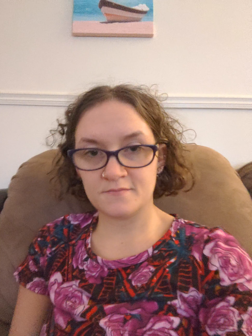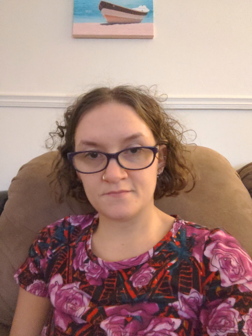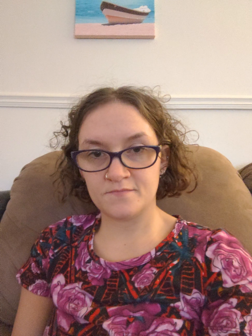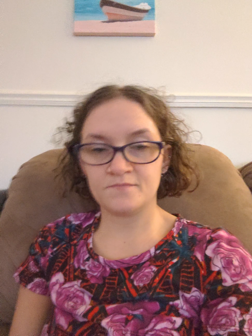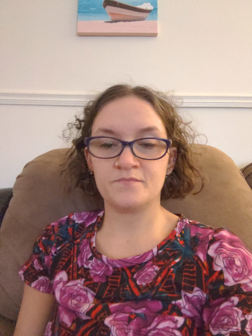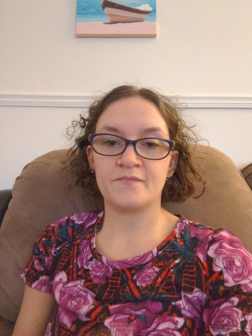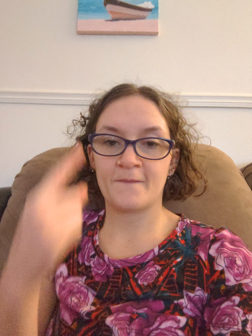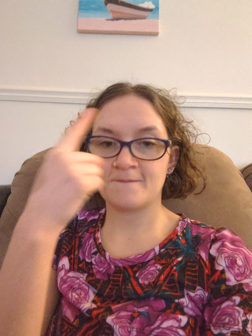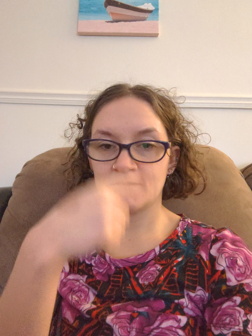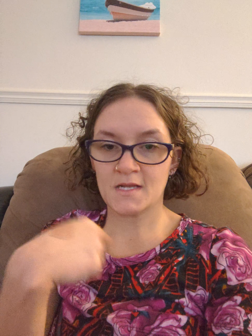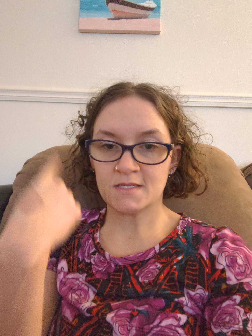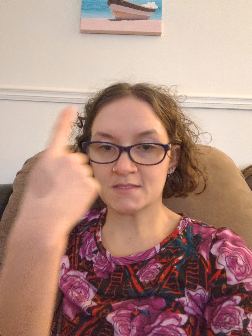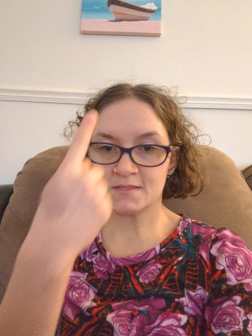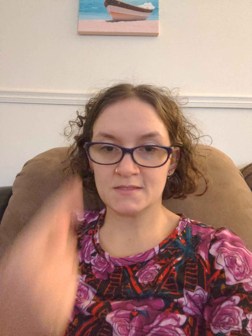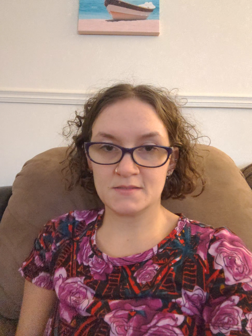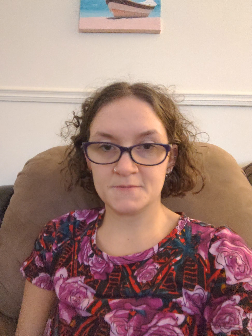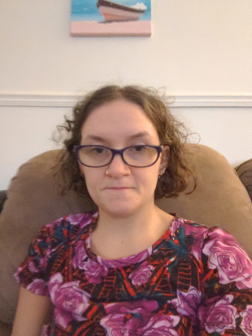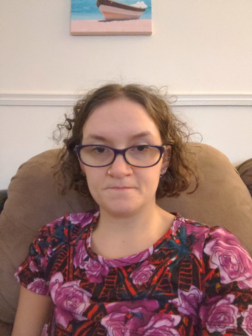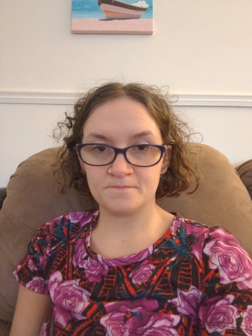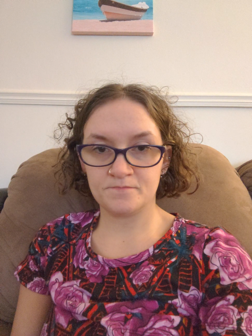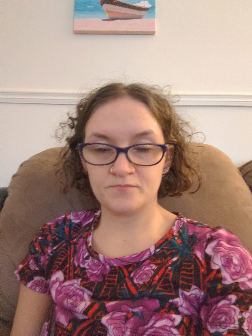face